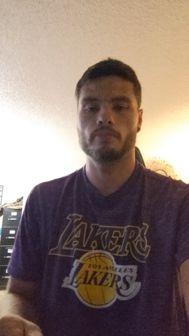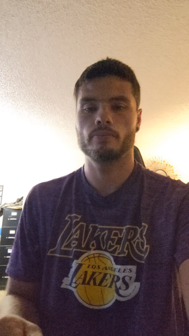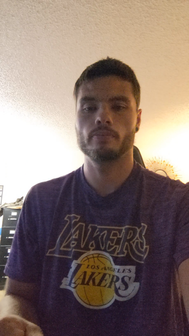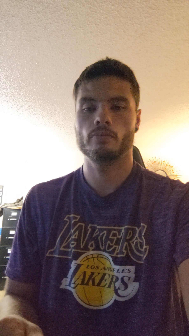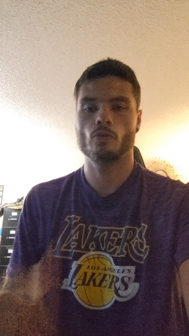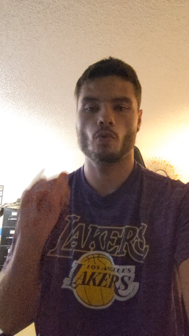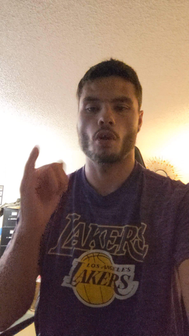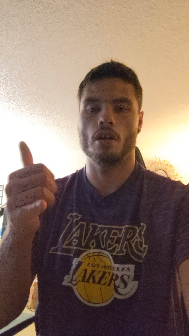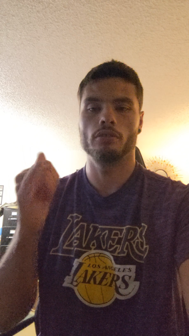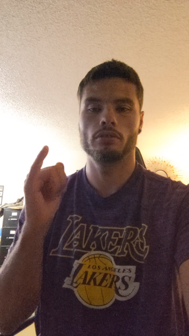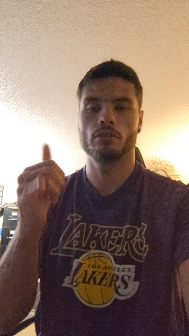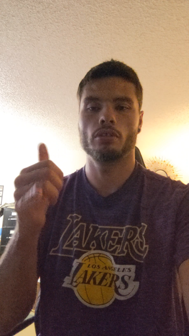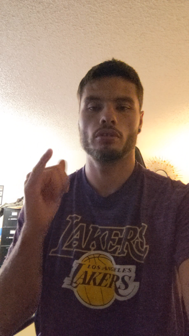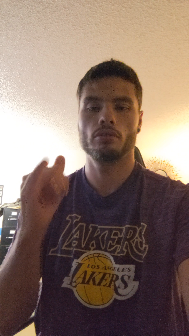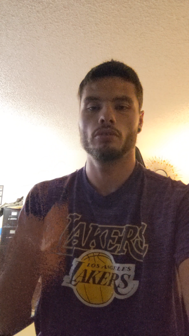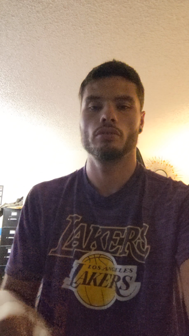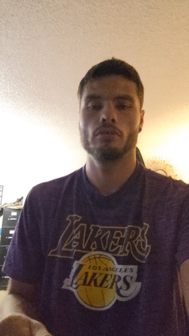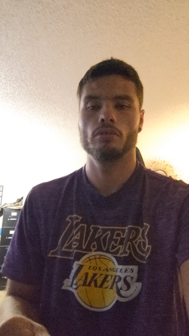rocking chair